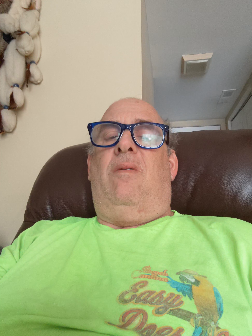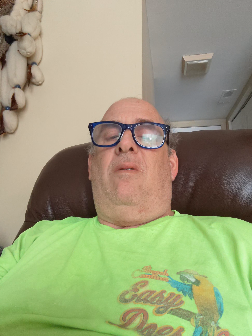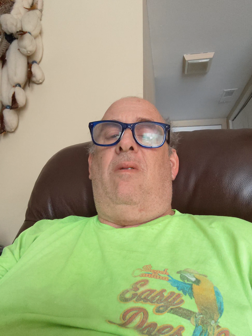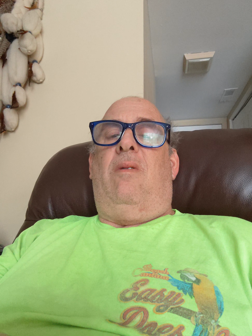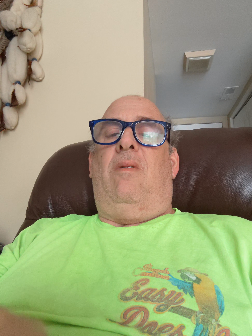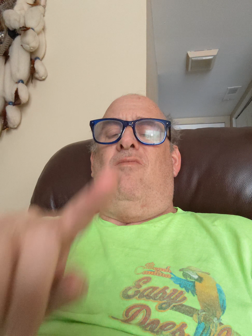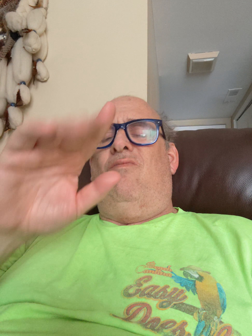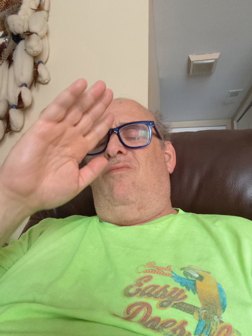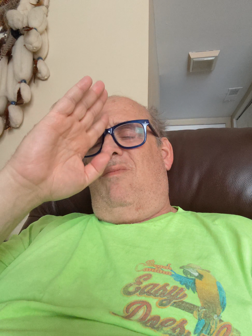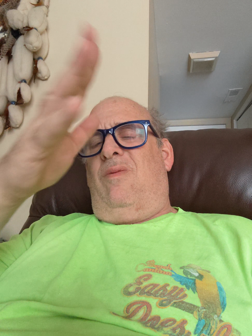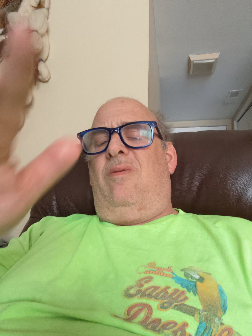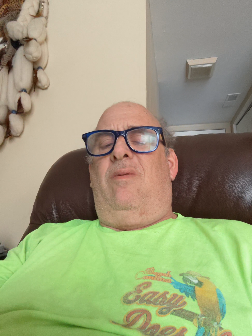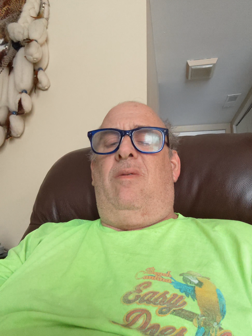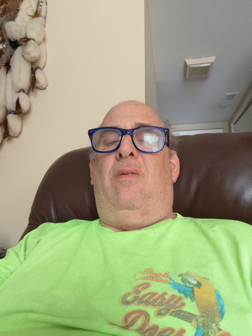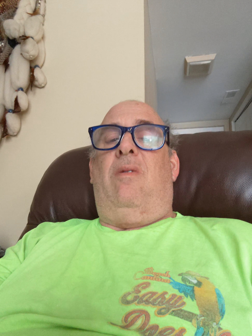pretend